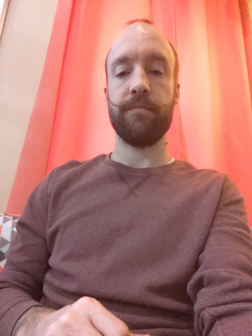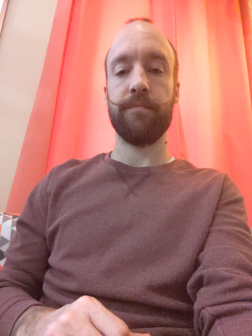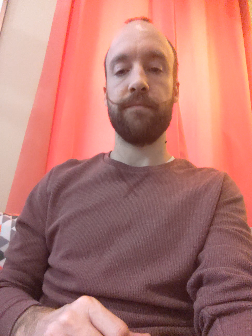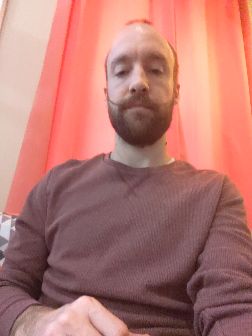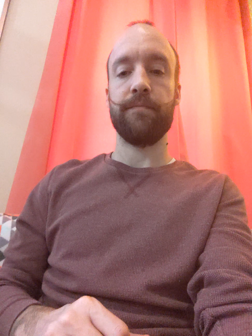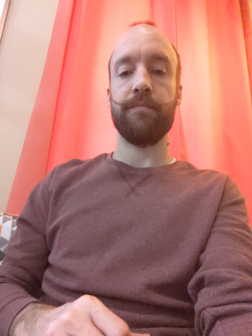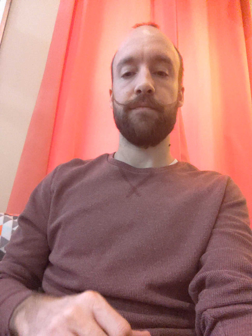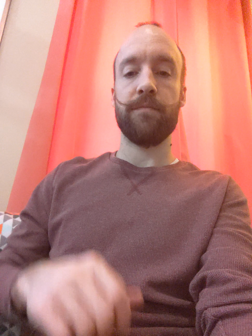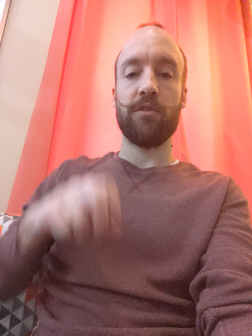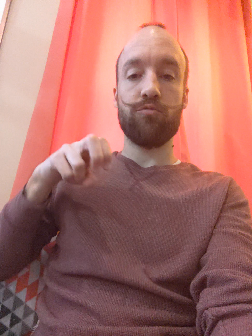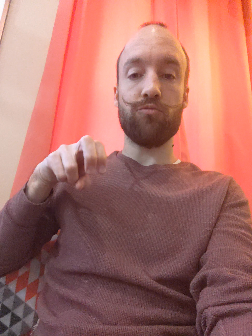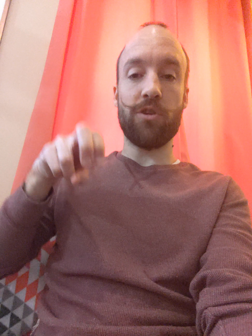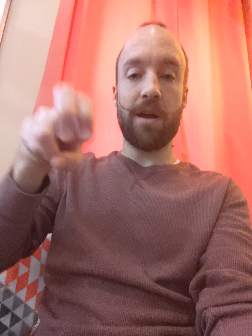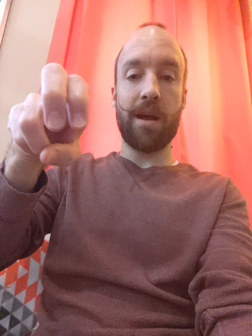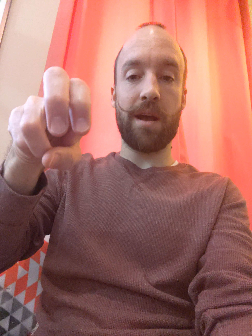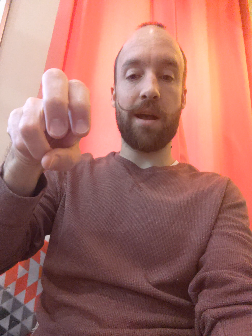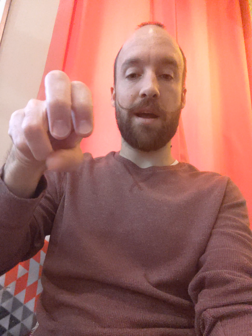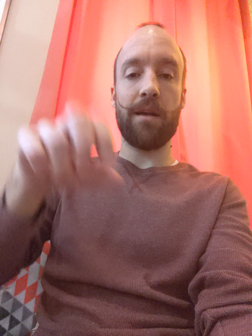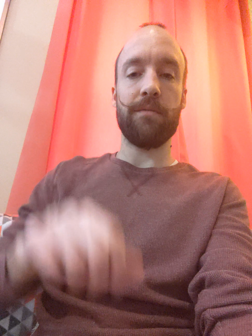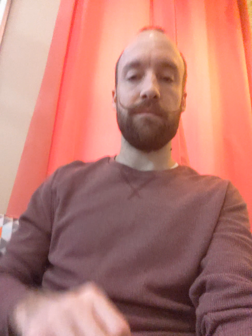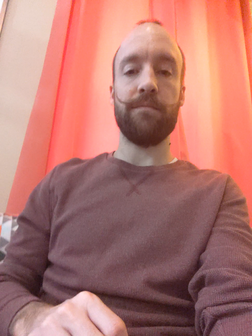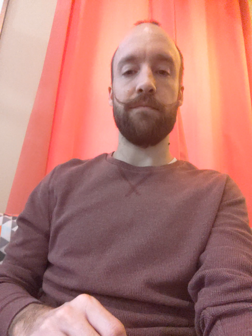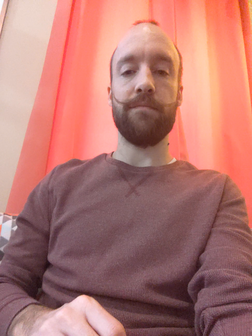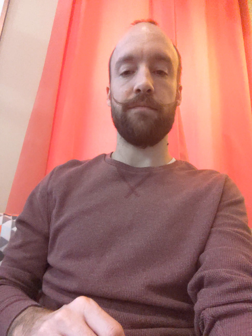ride